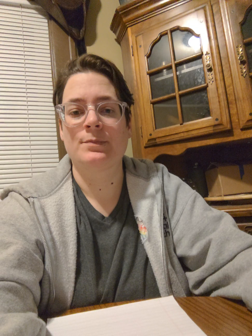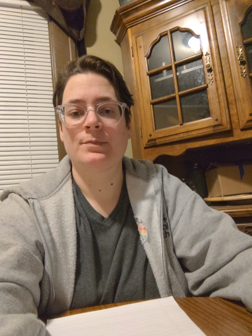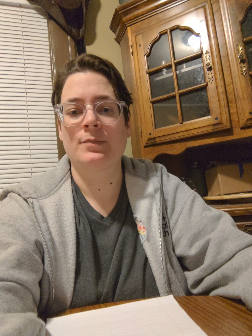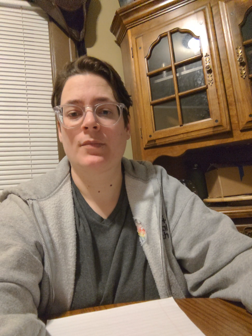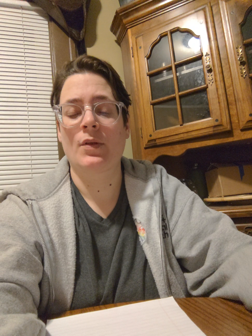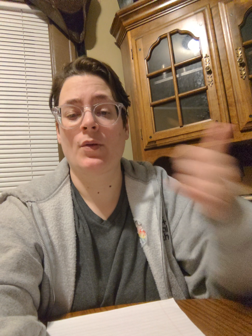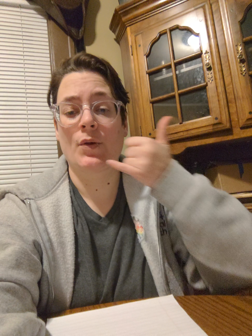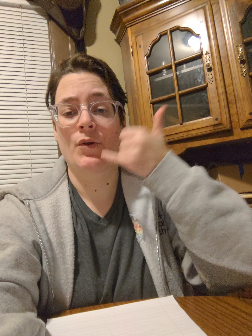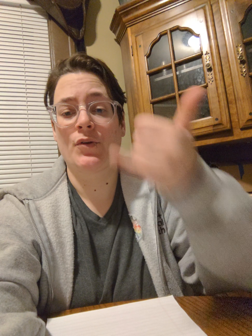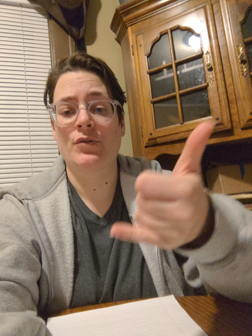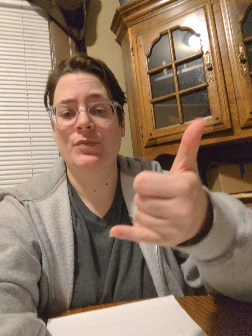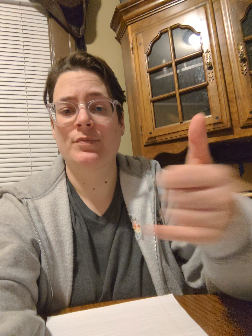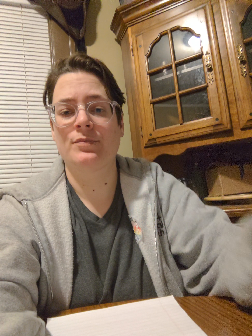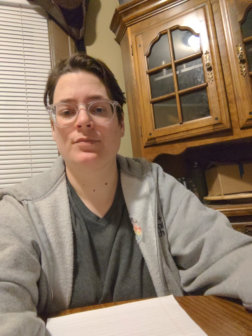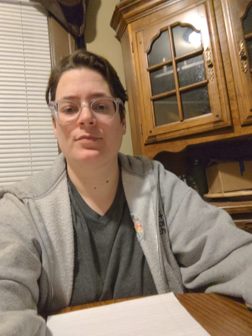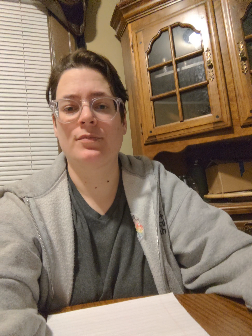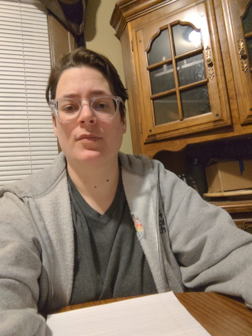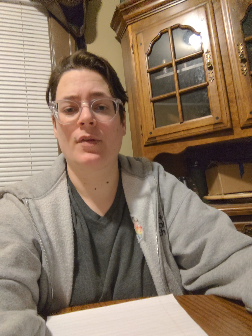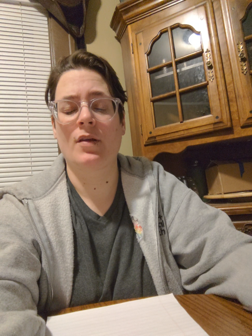call on the phone